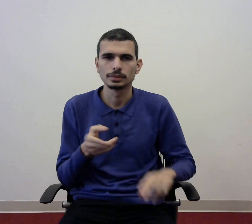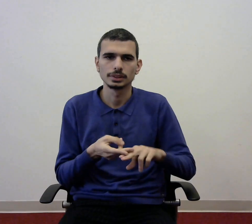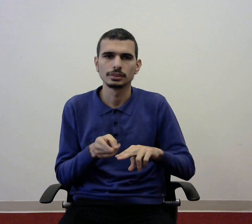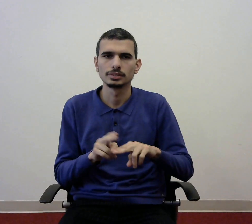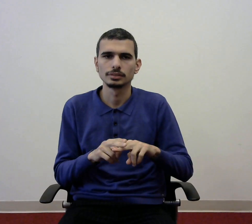üçün